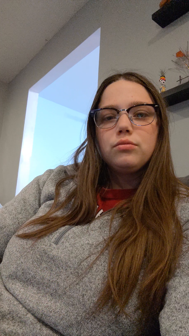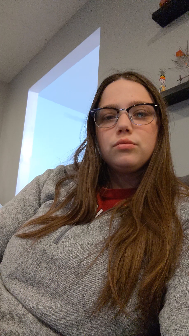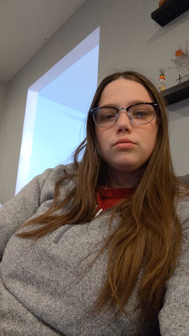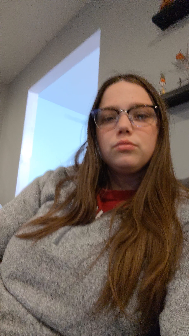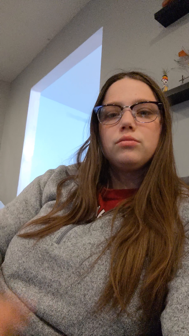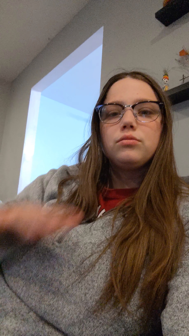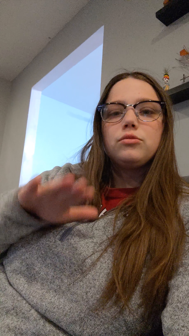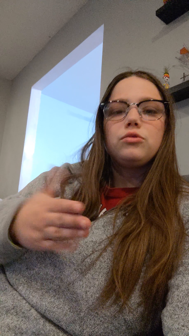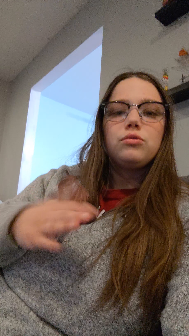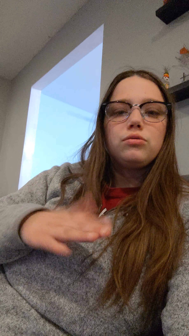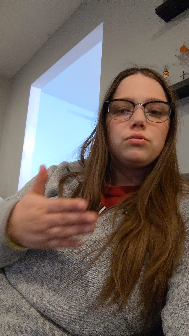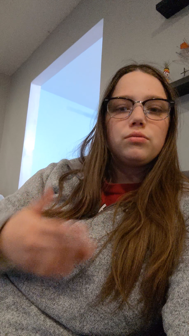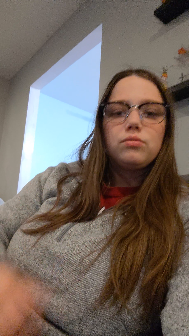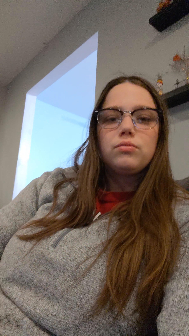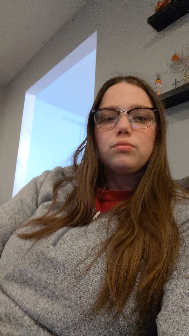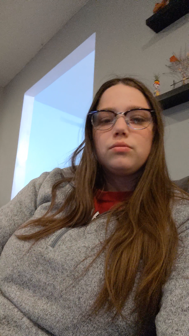kitchen